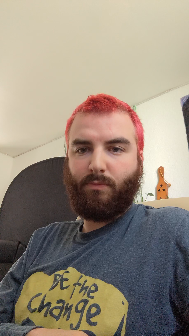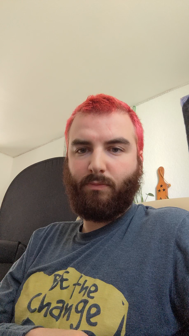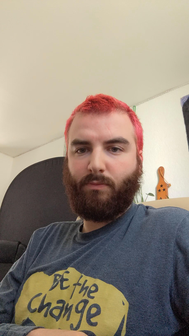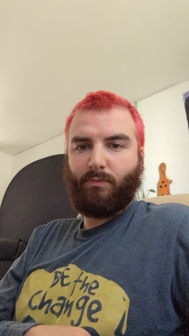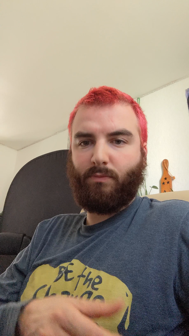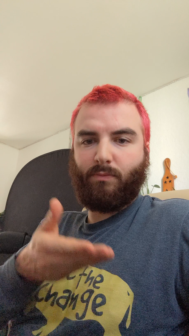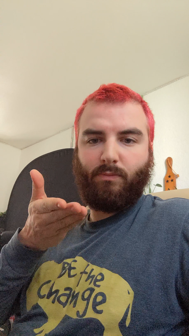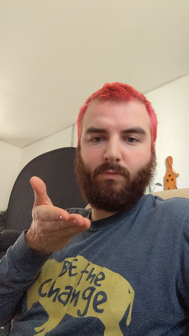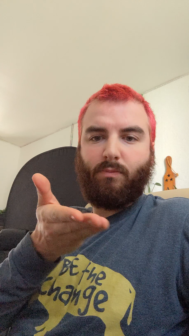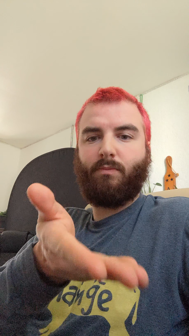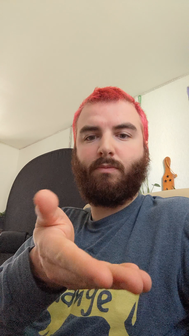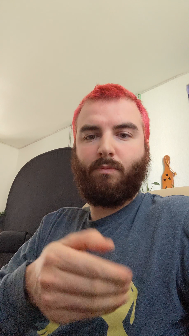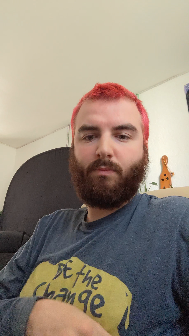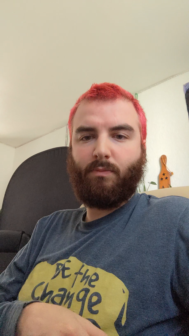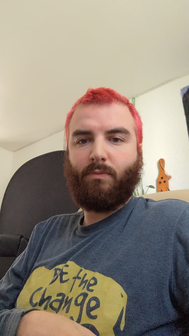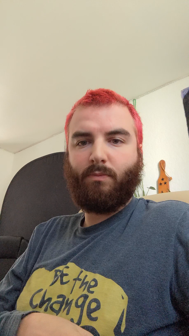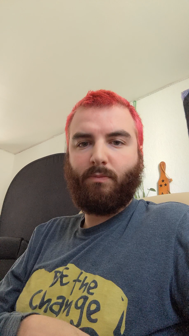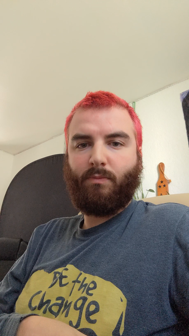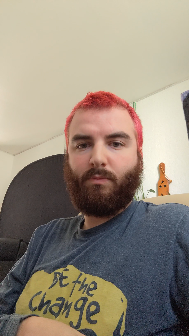oven